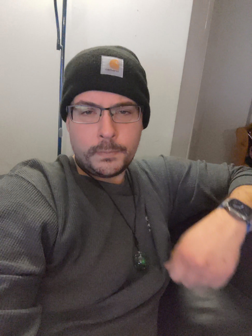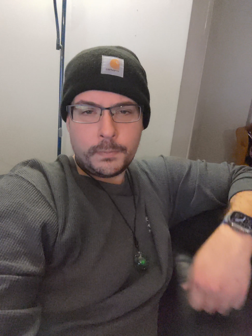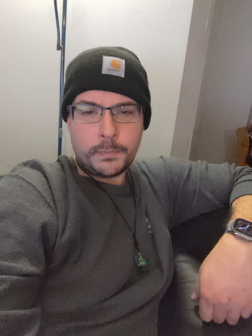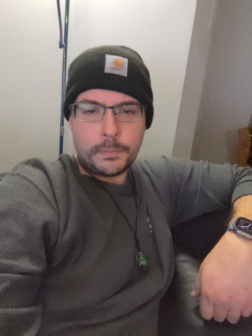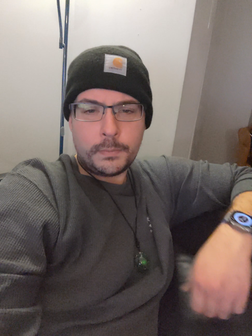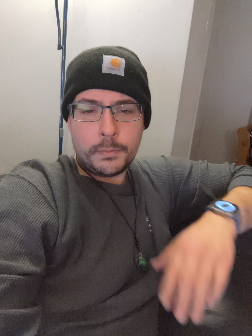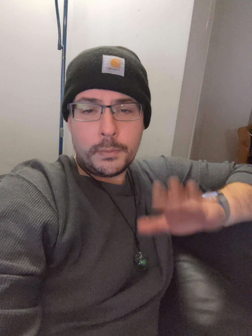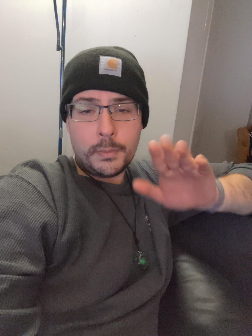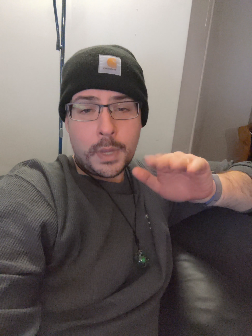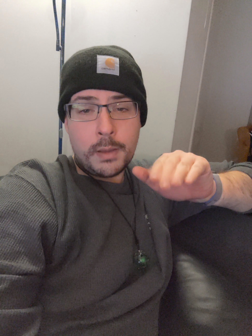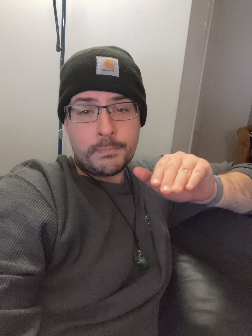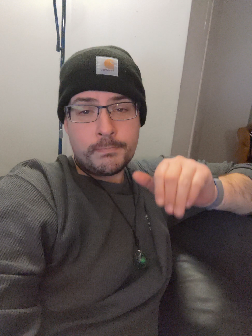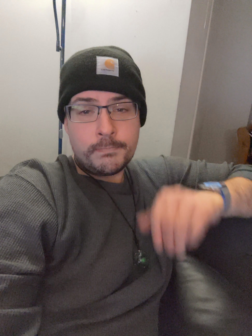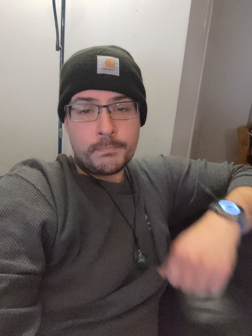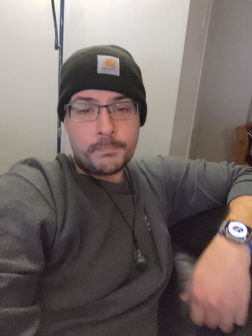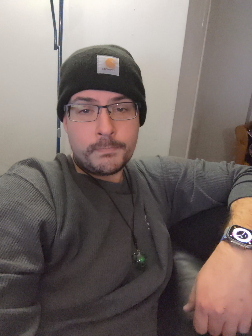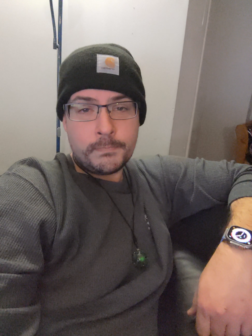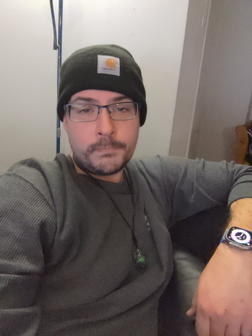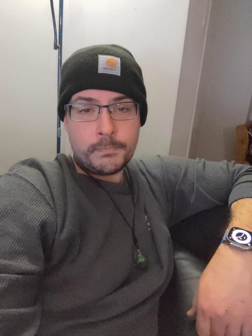bye